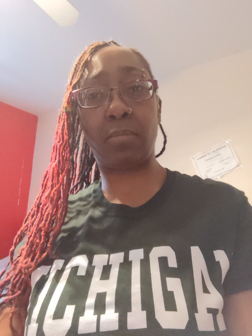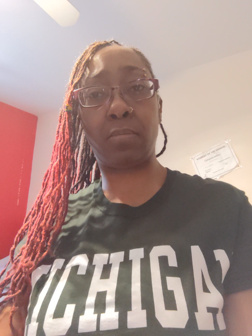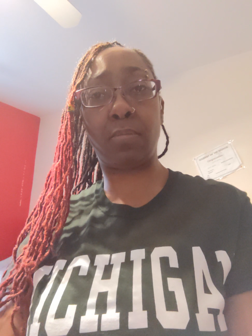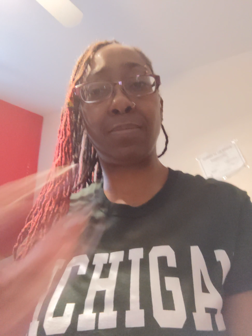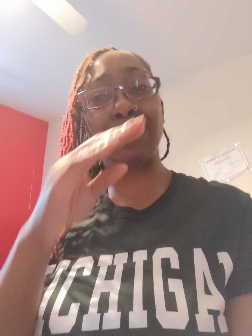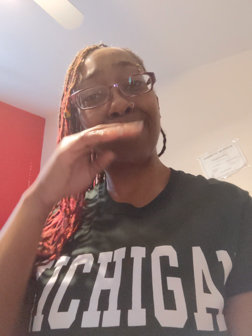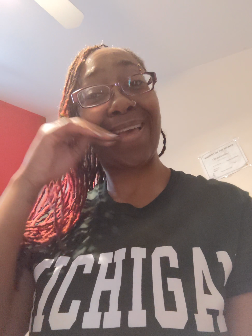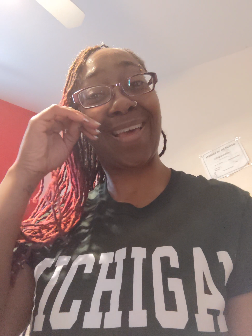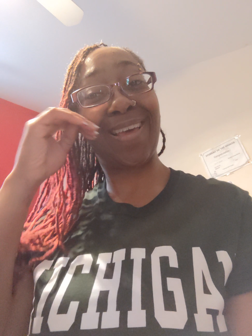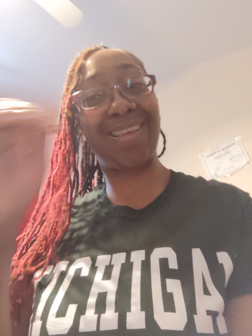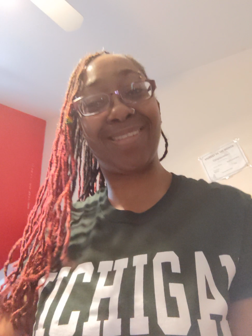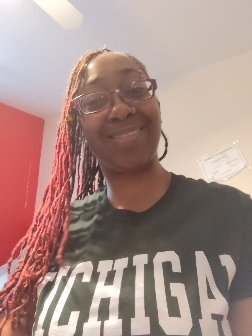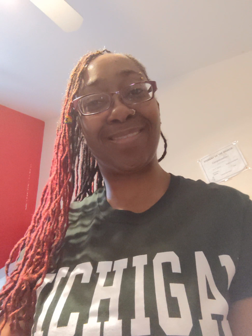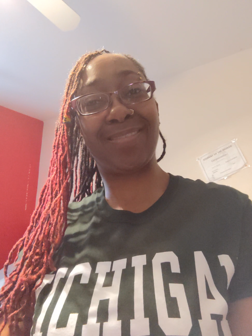smile